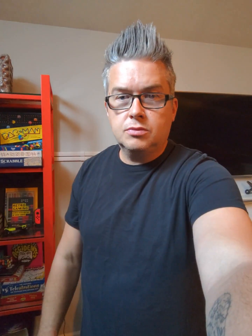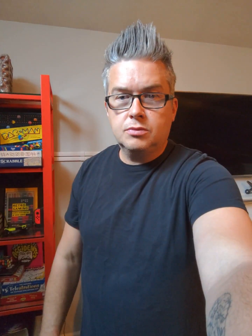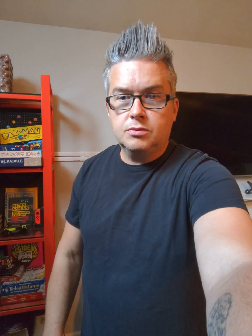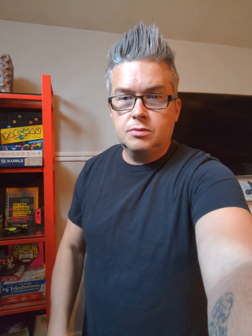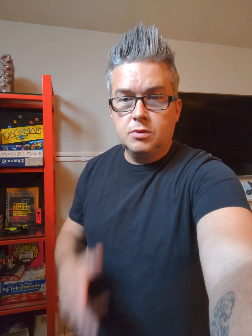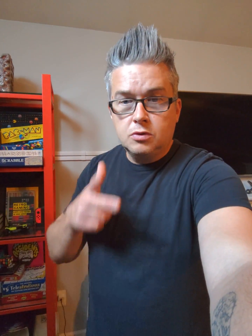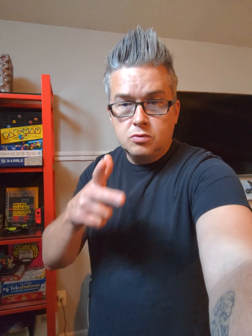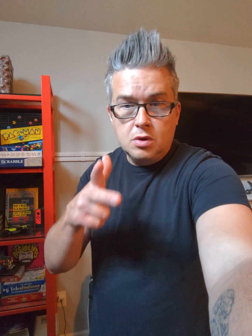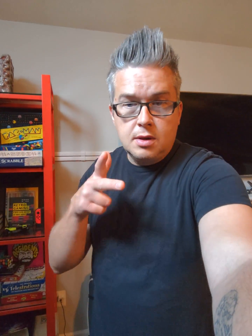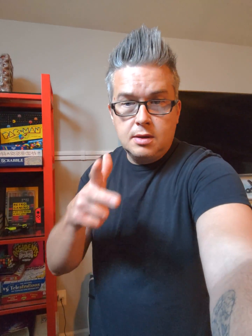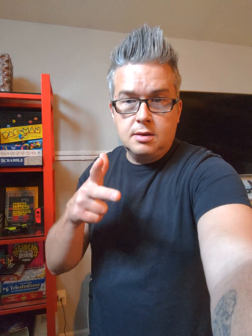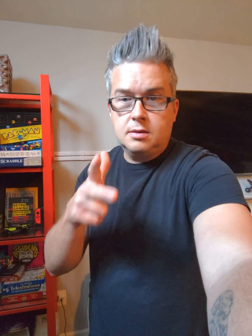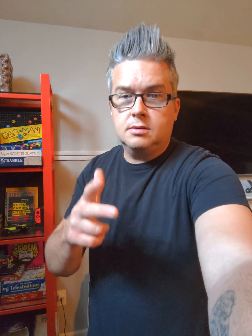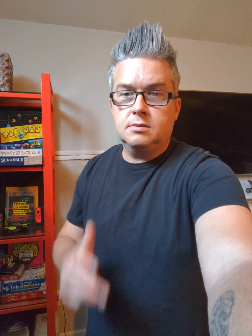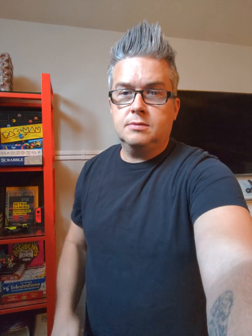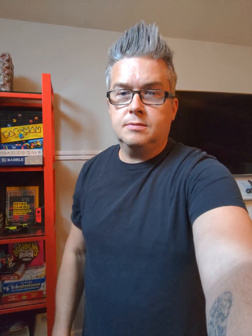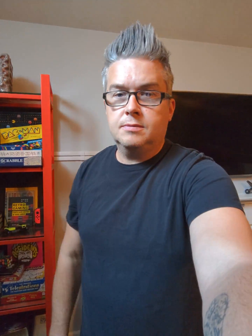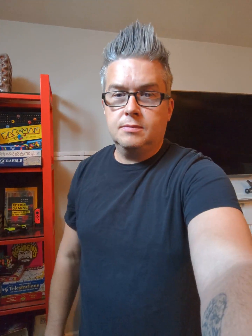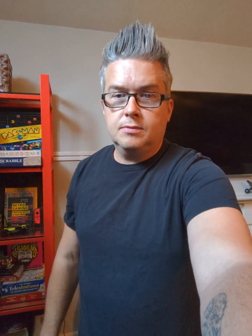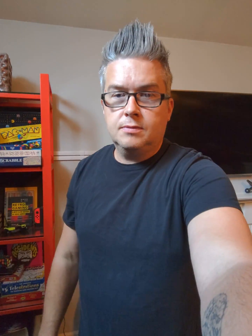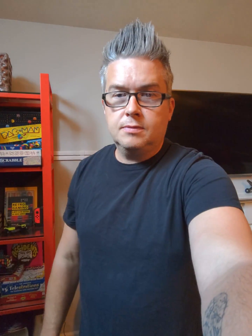garage